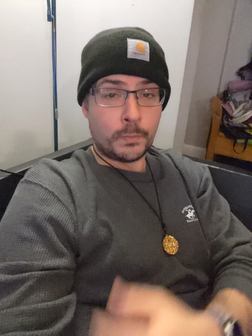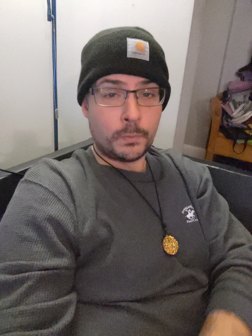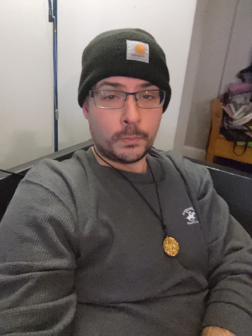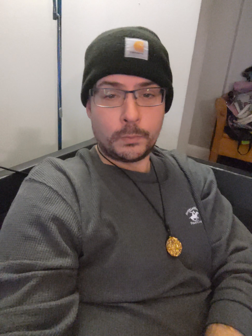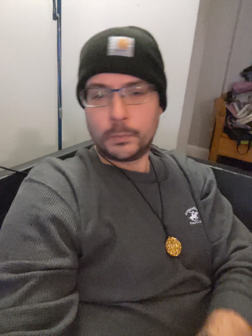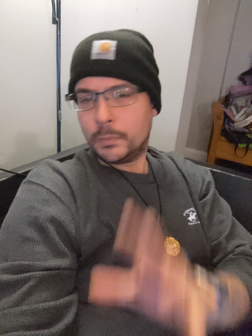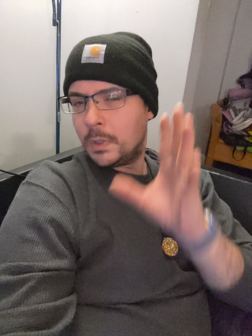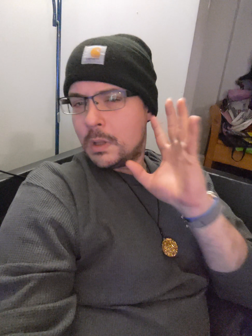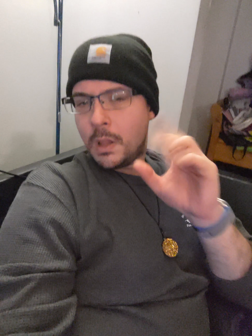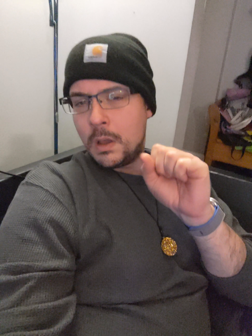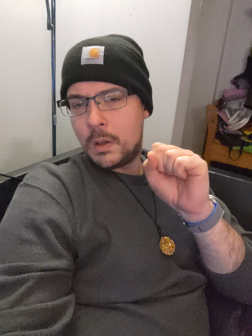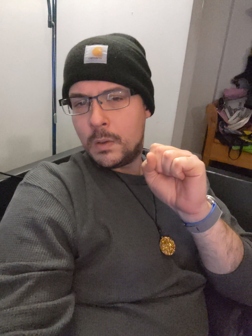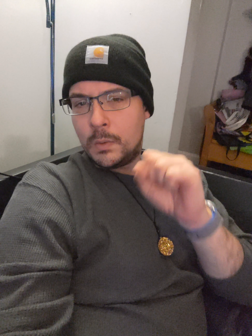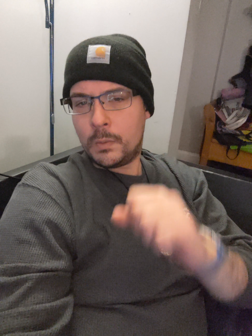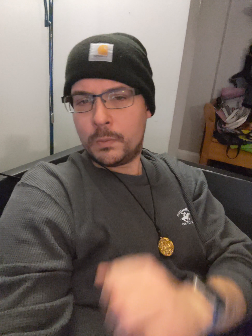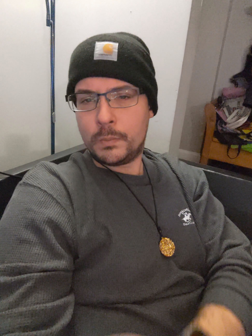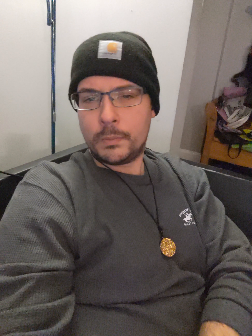loud